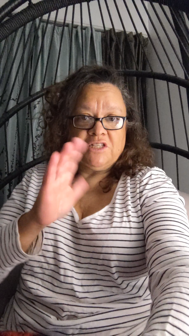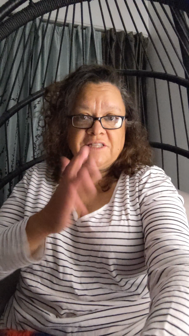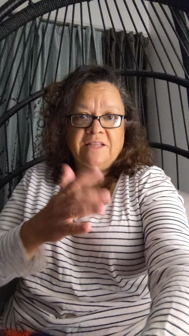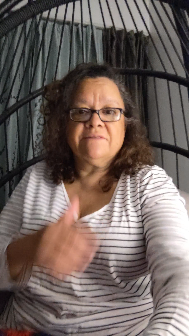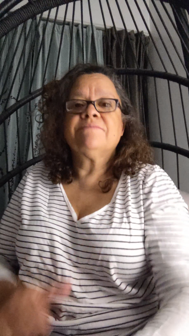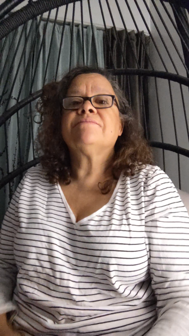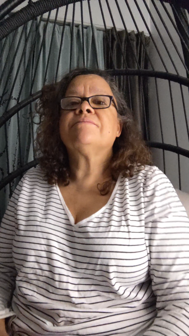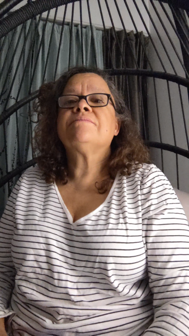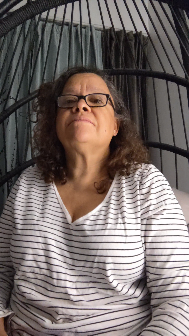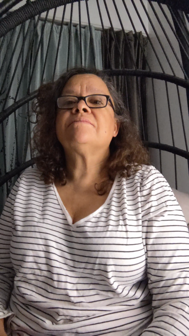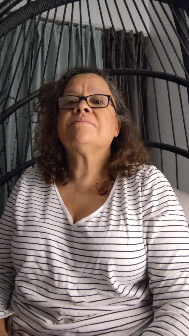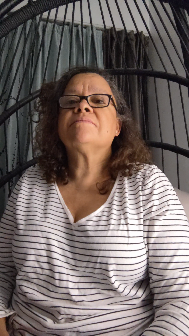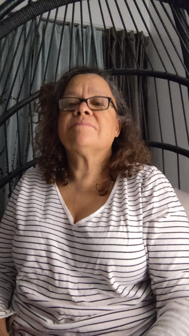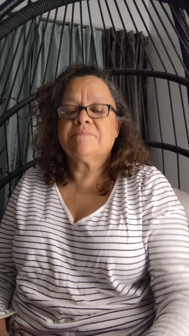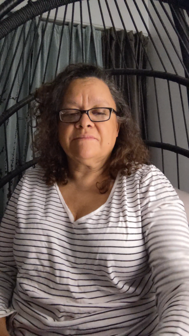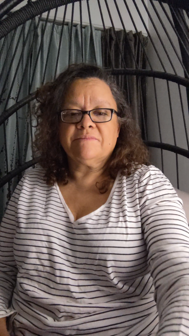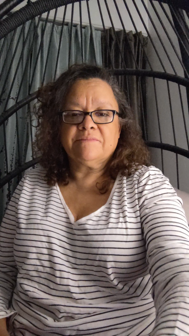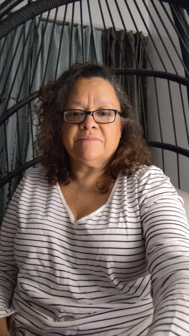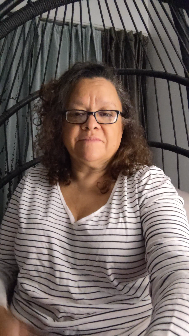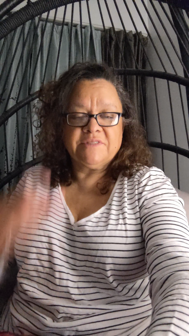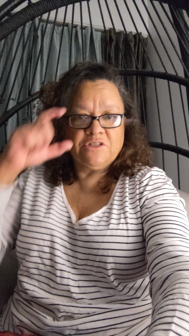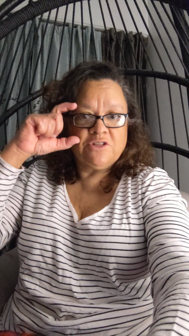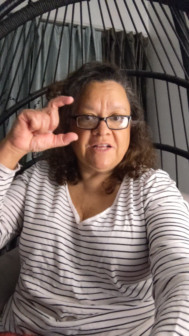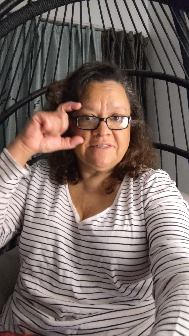glasses